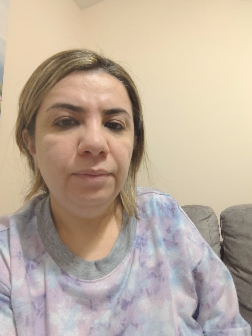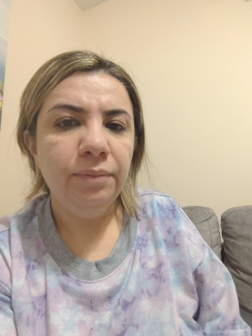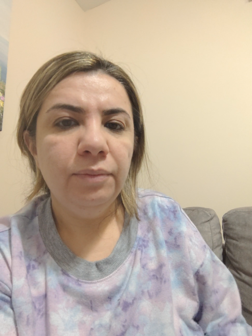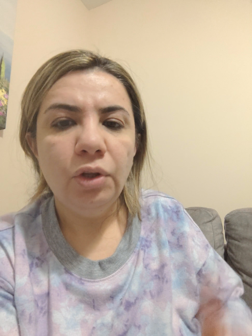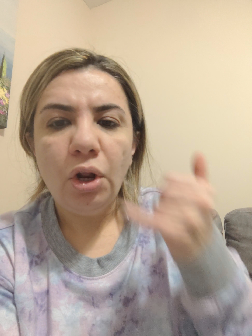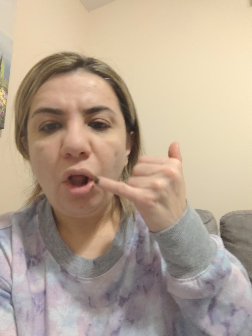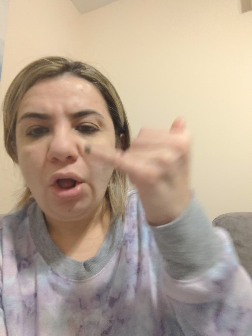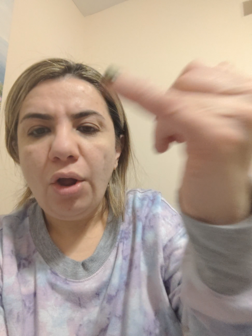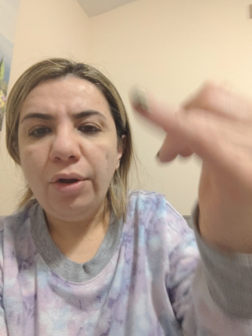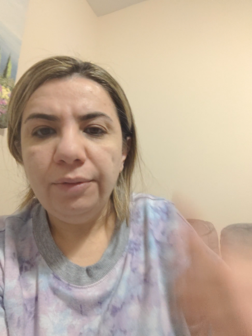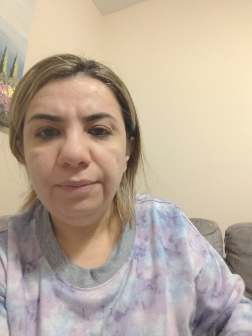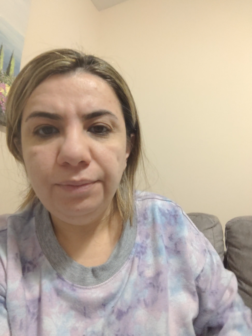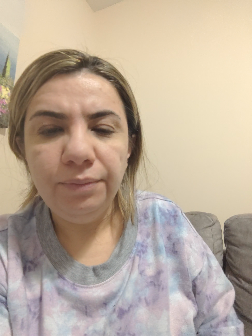call on the phone